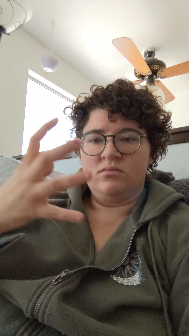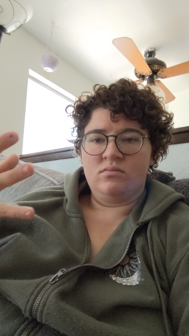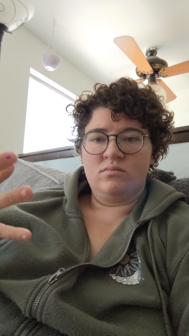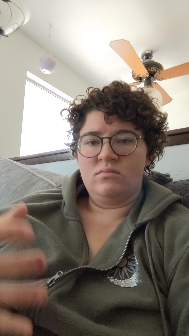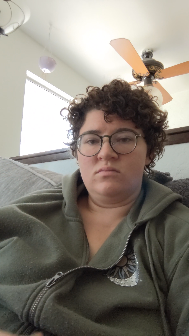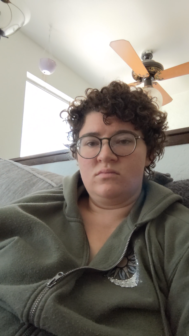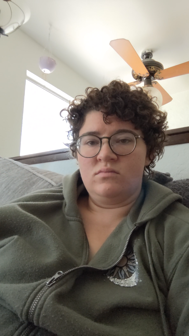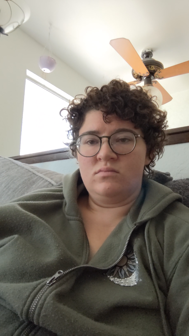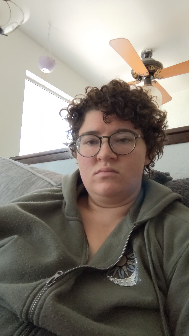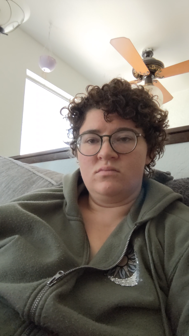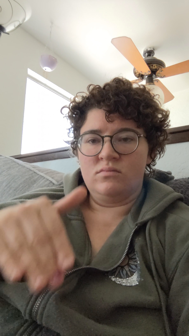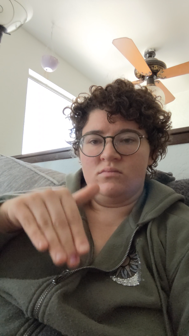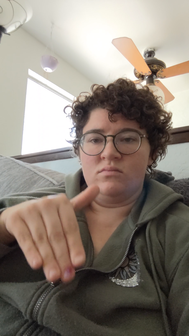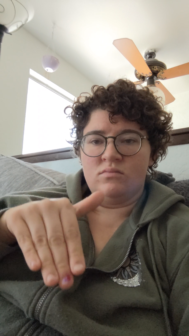doctor